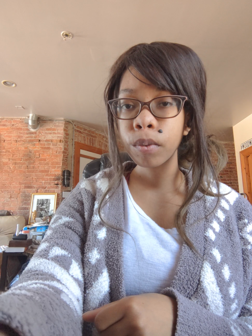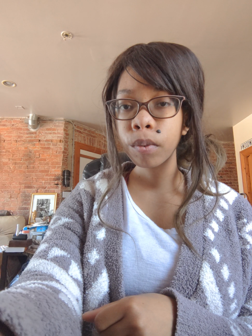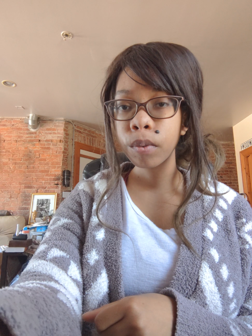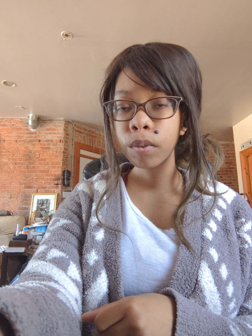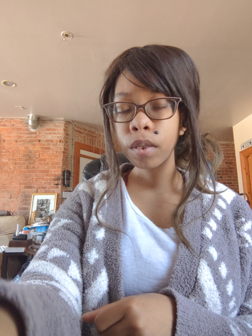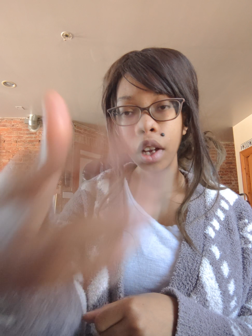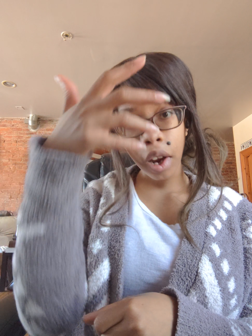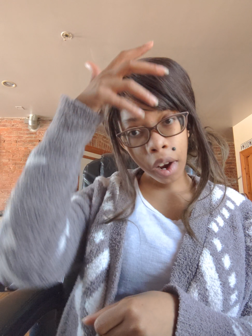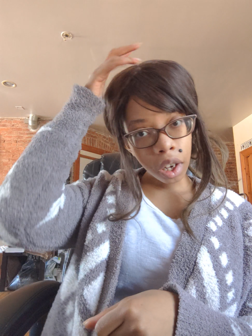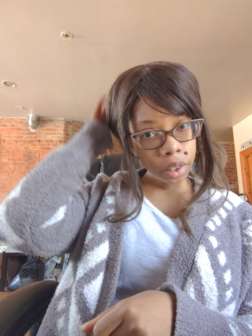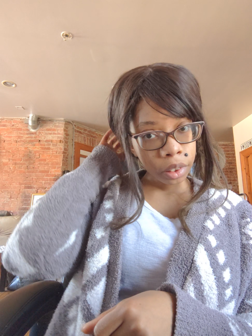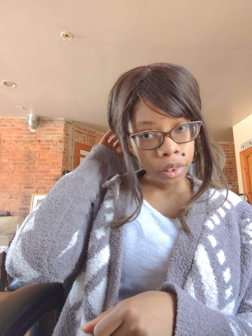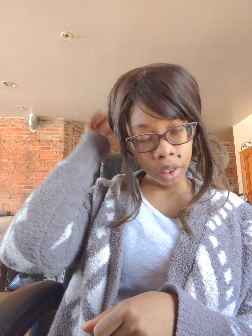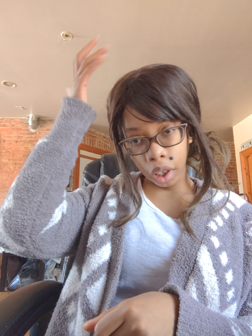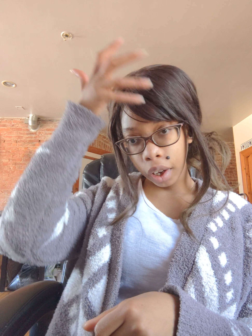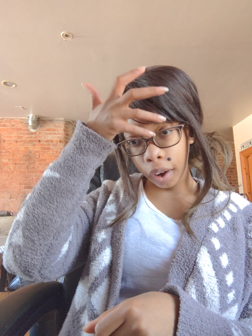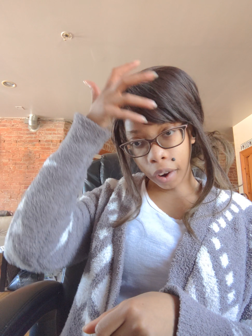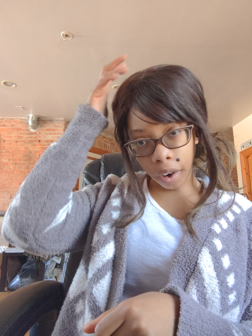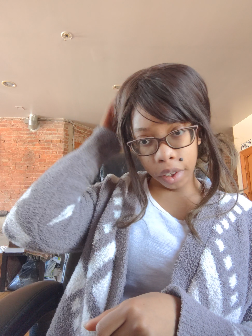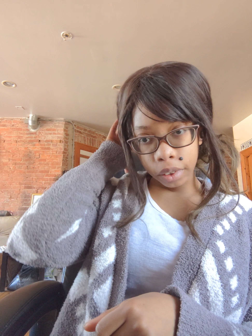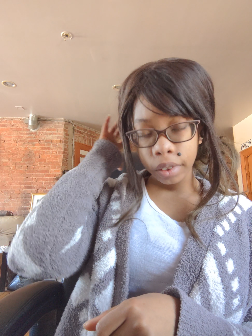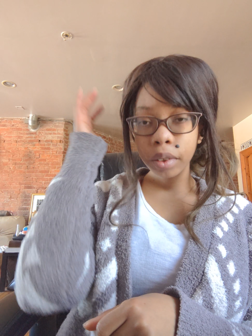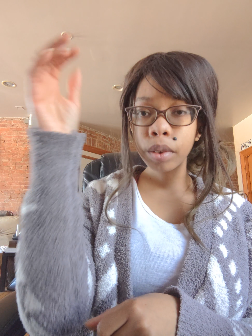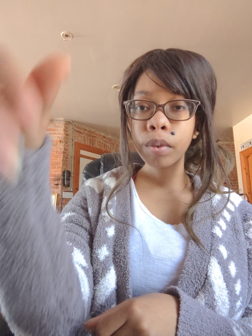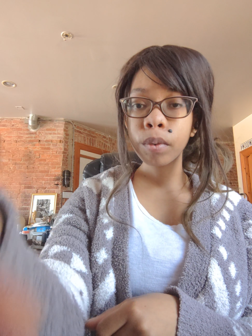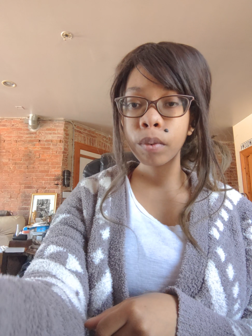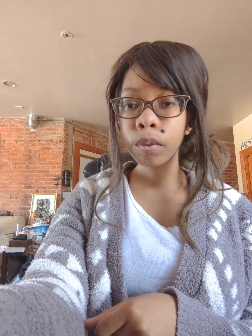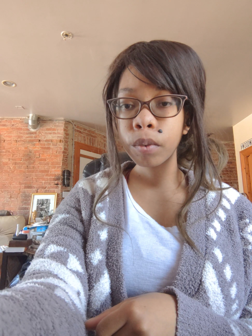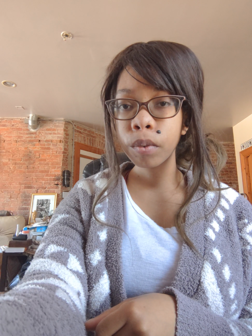lion